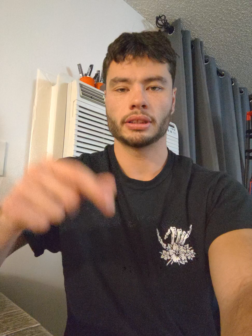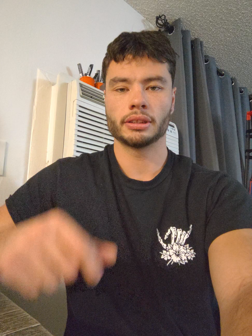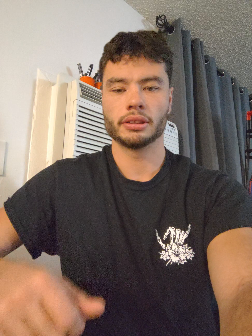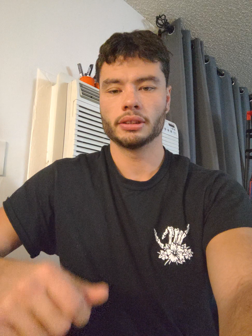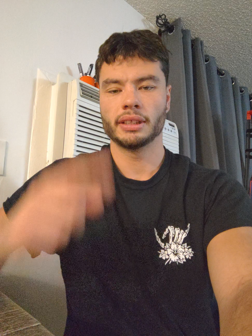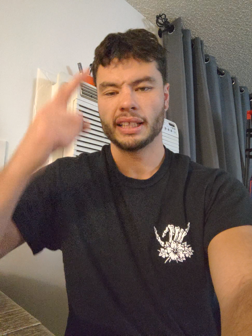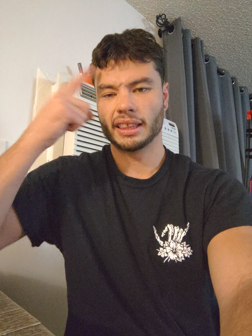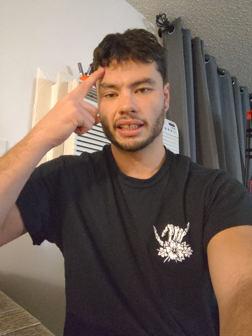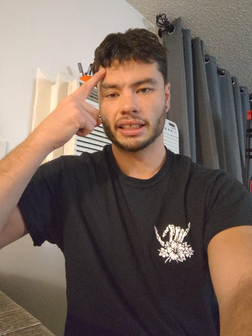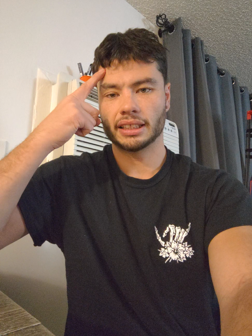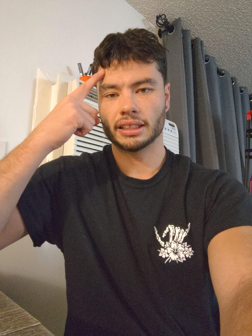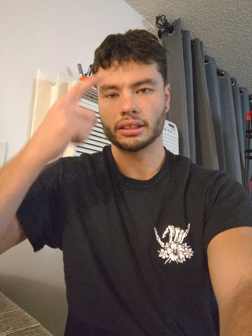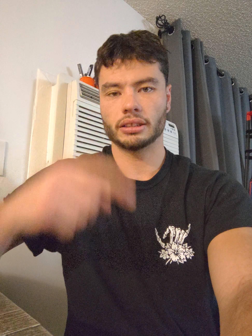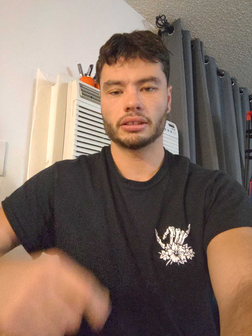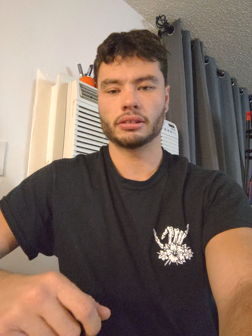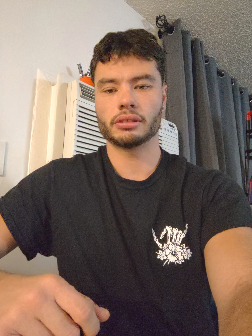think